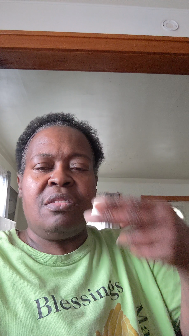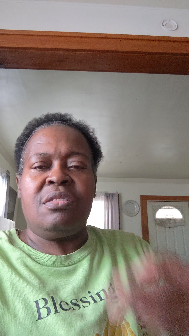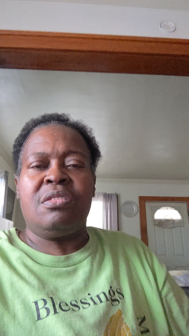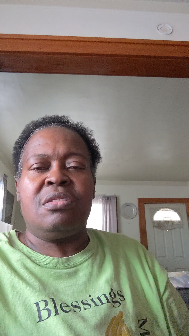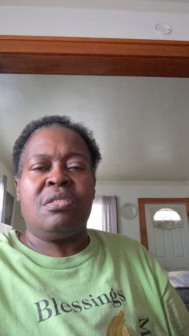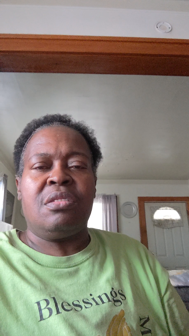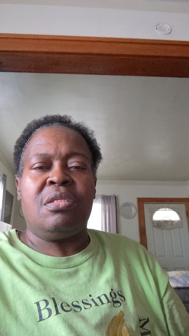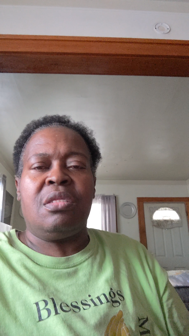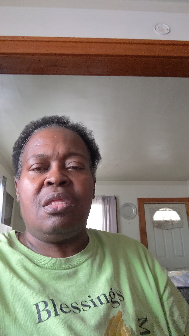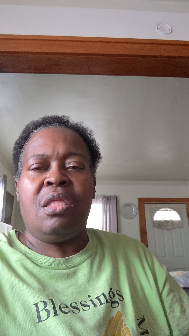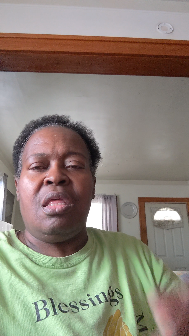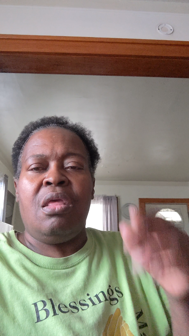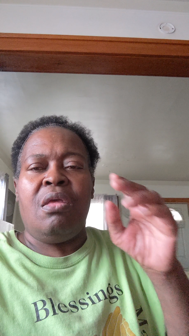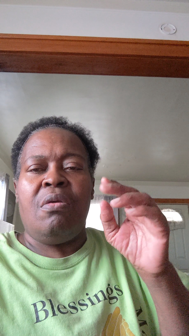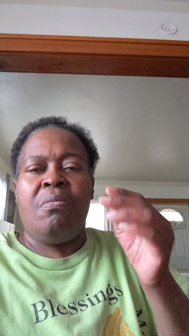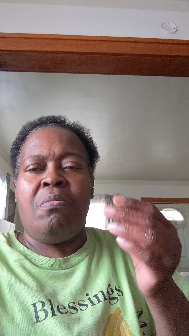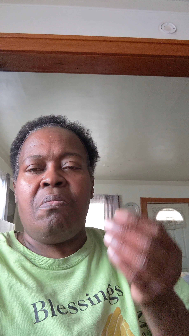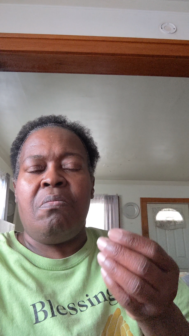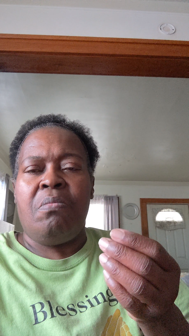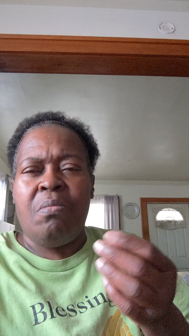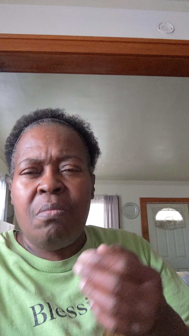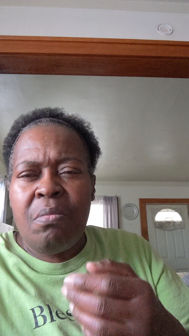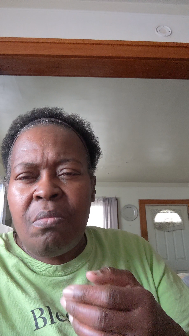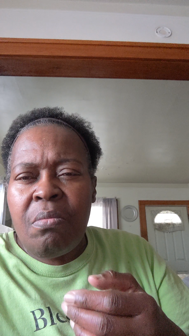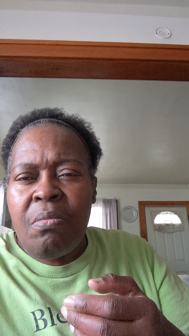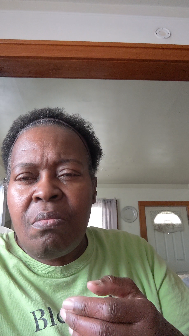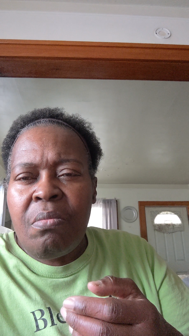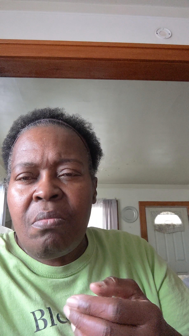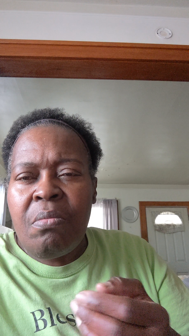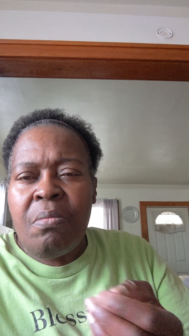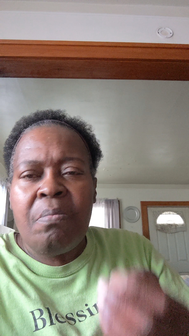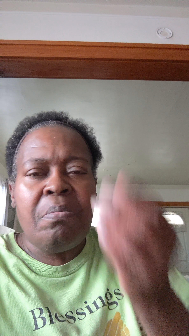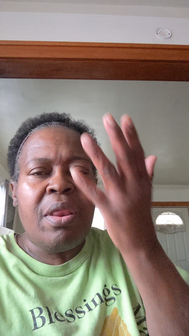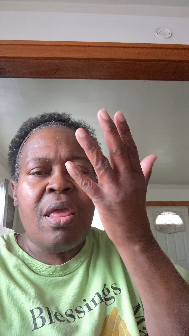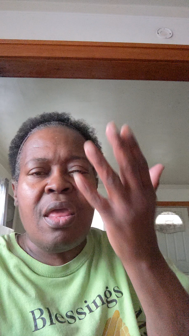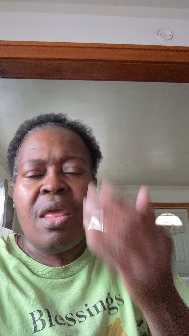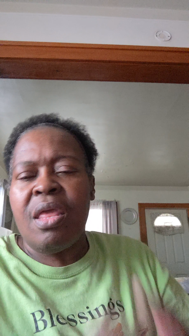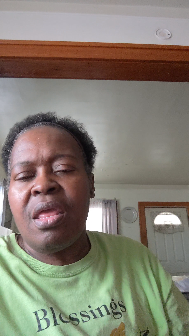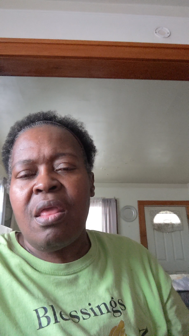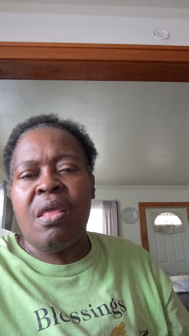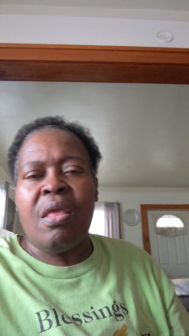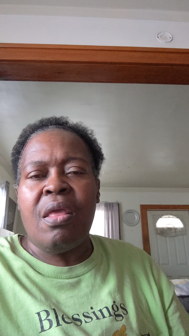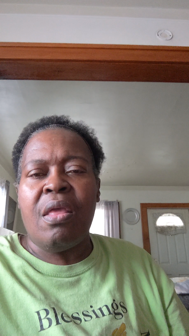plants